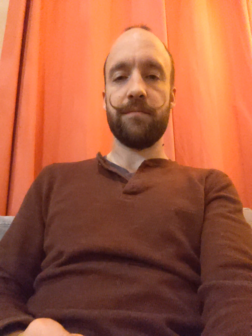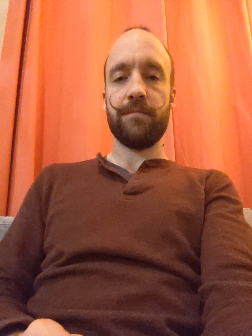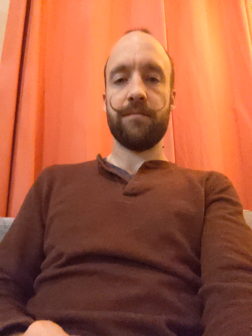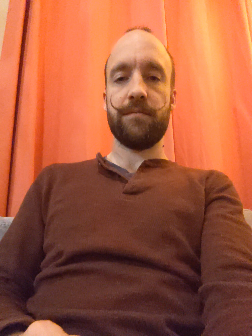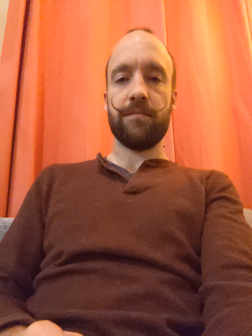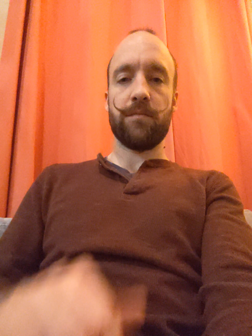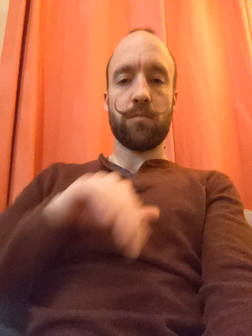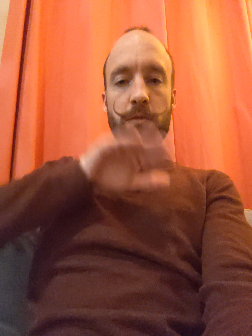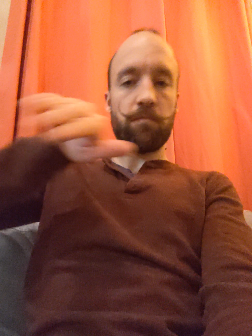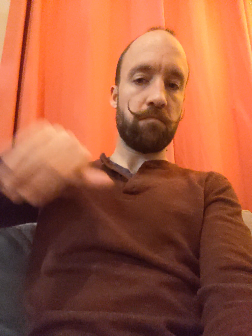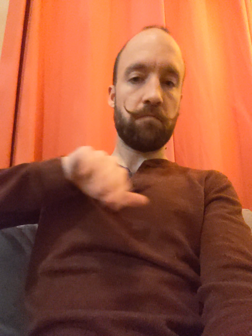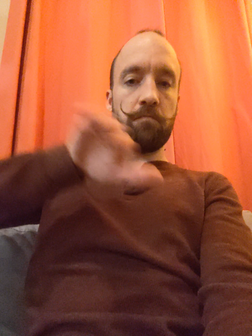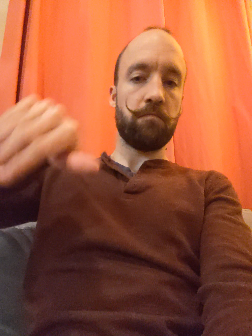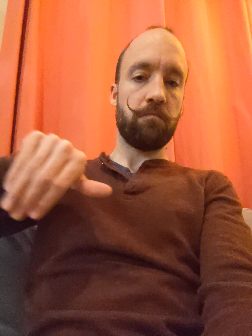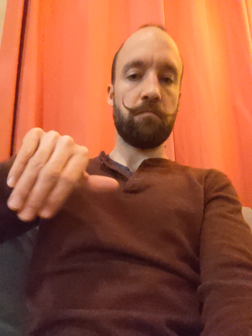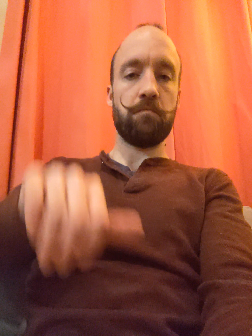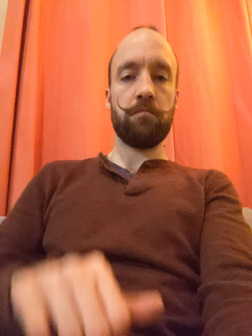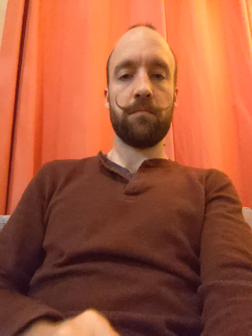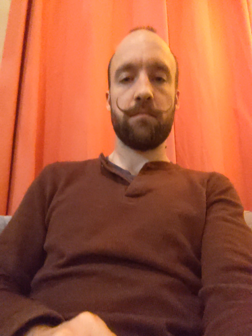pool